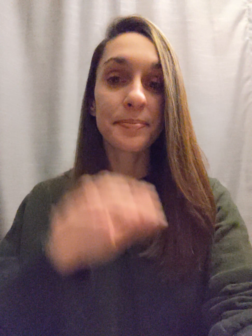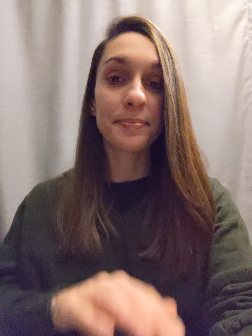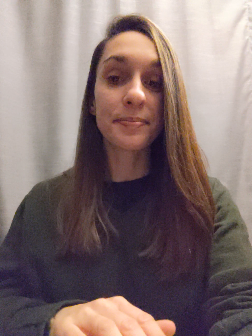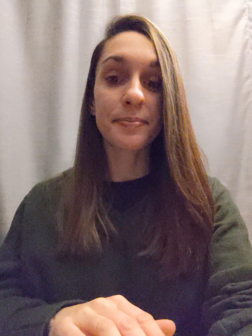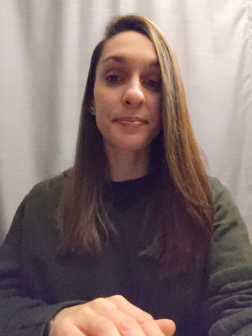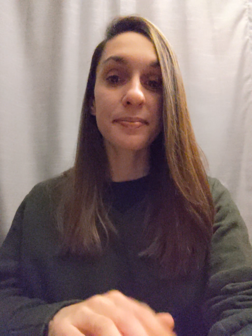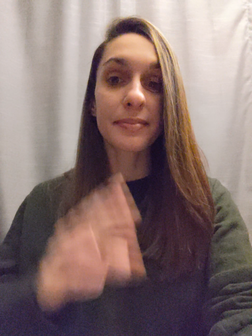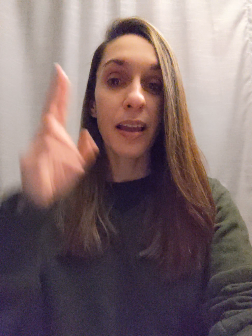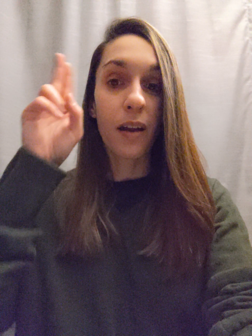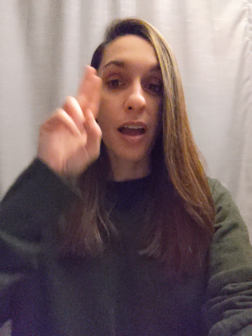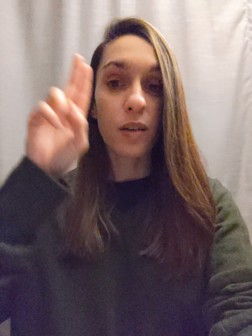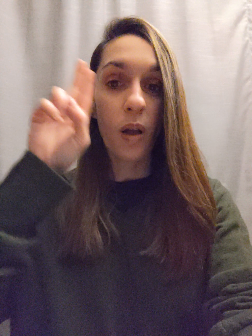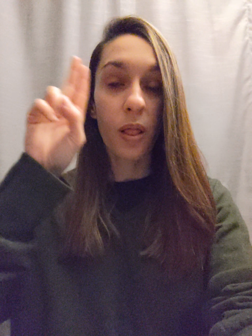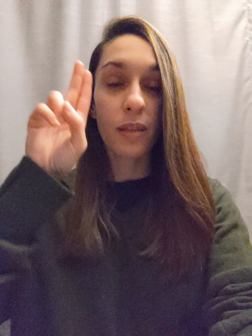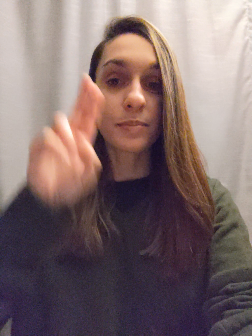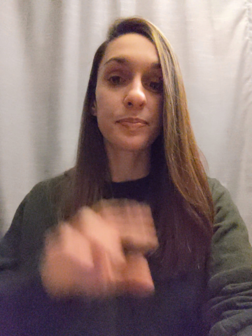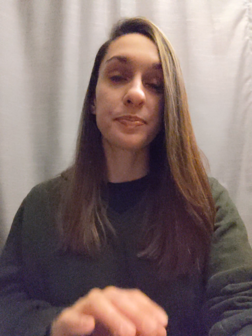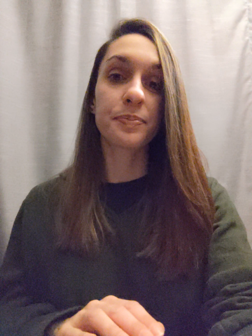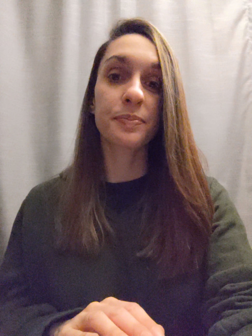uncle